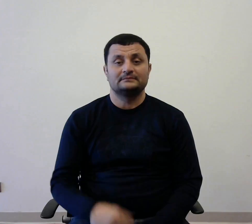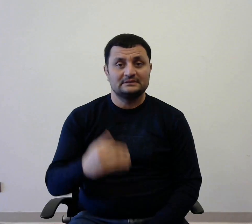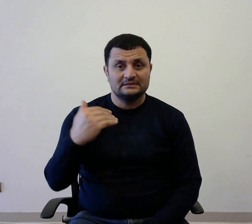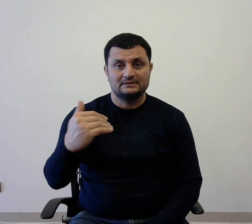siz